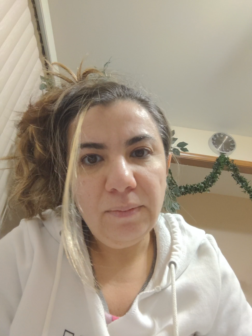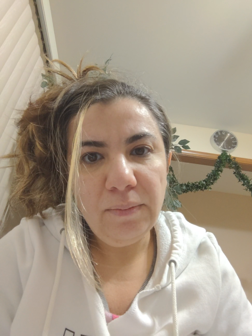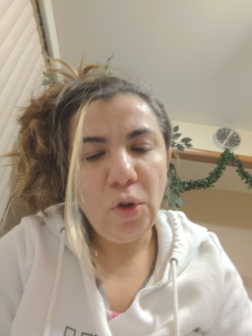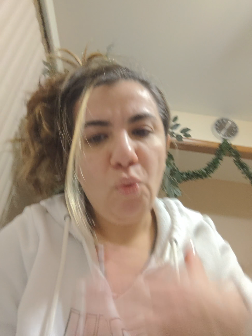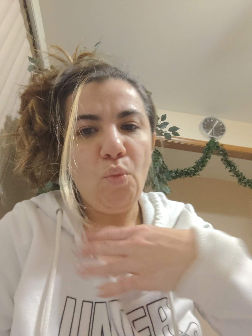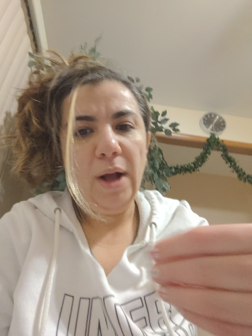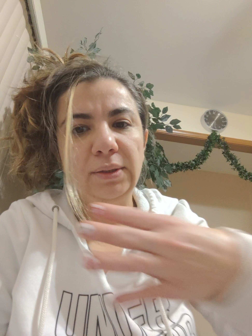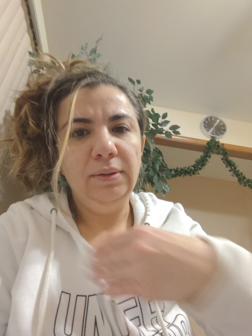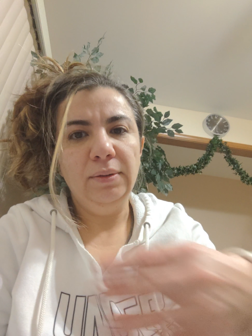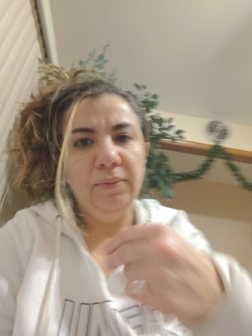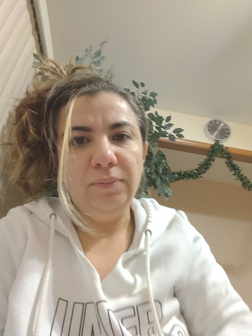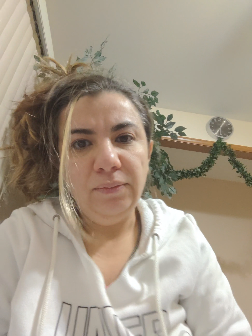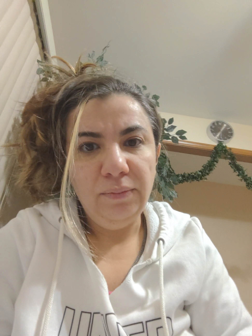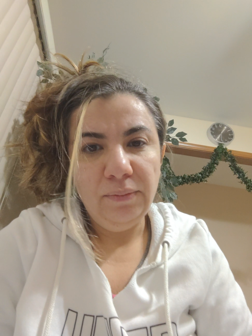white